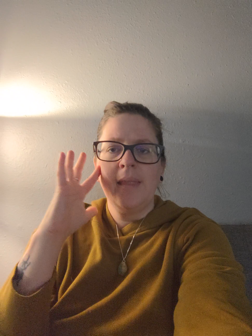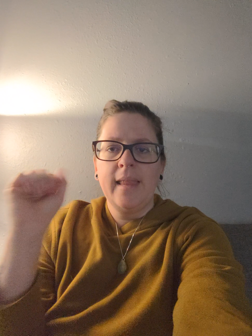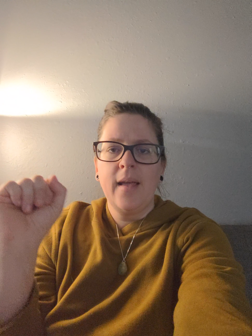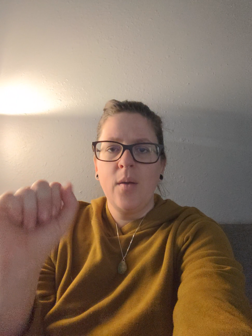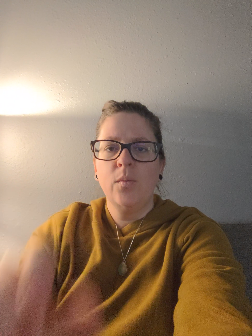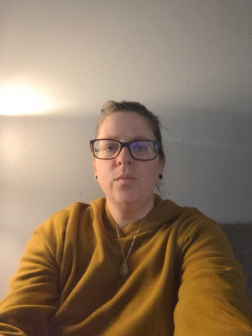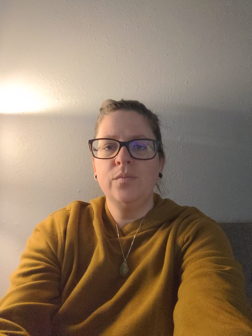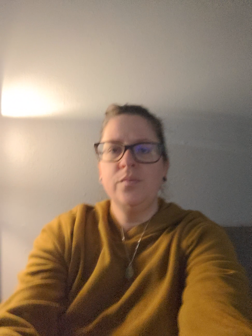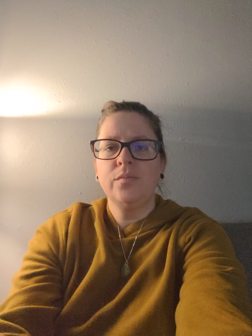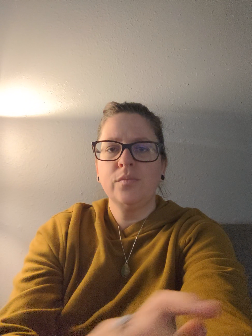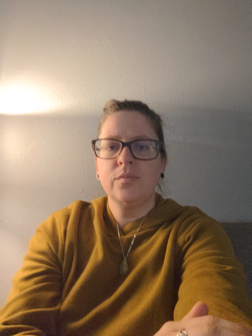loud